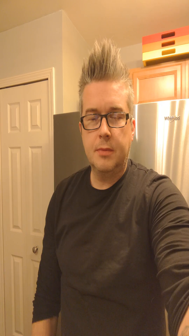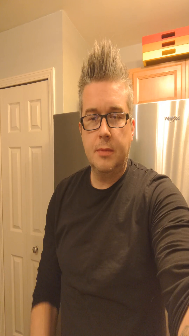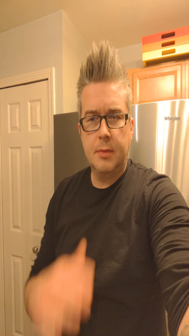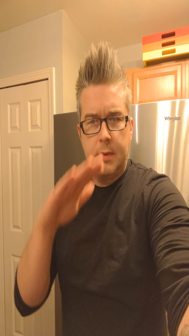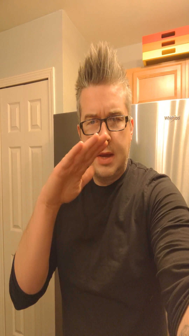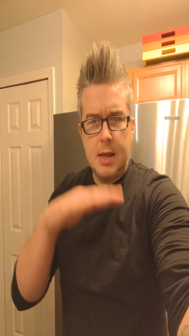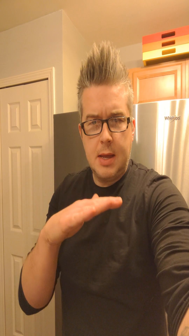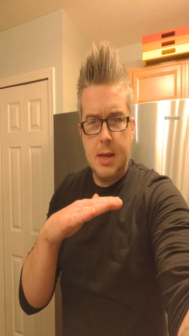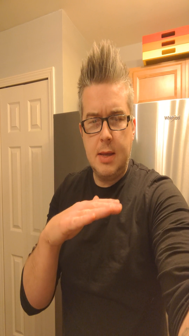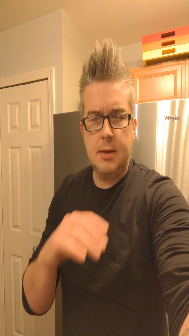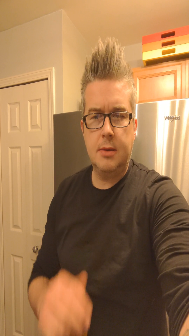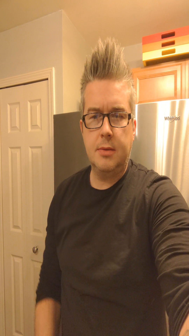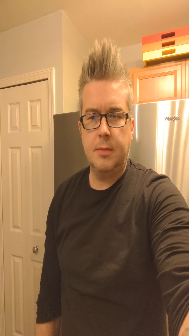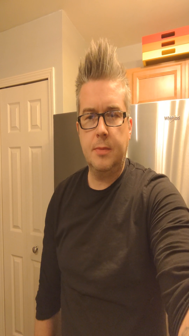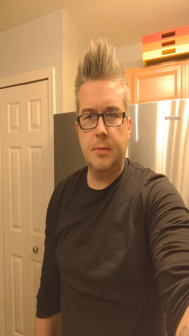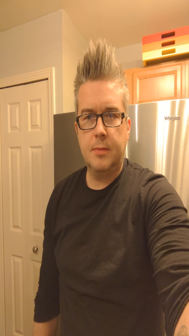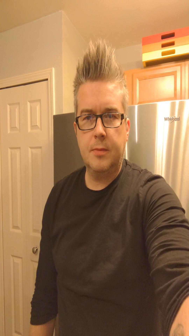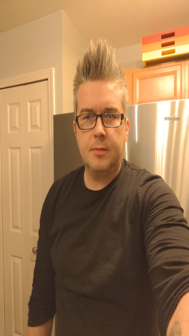on